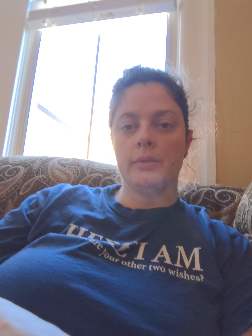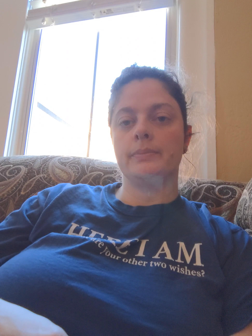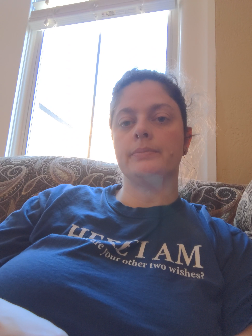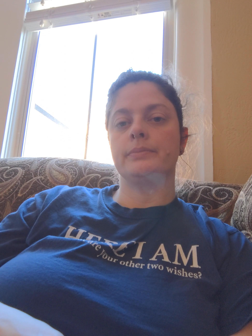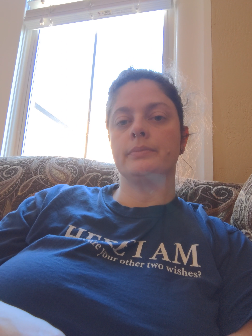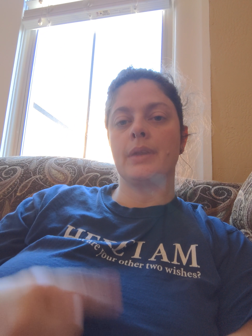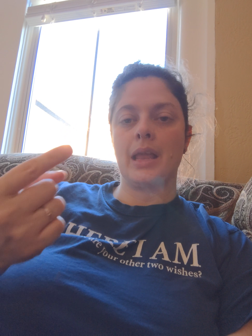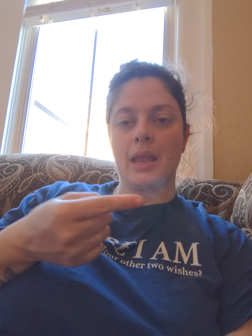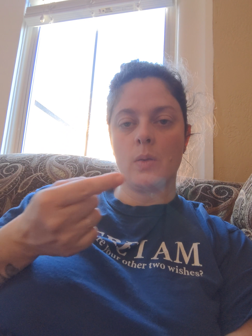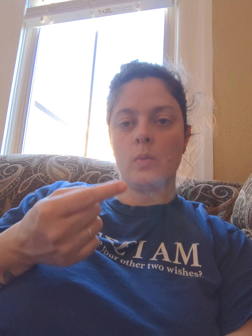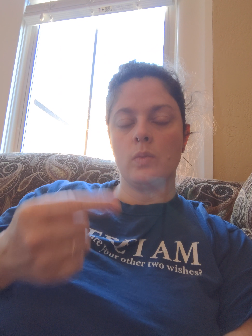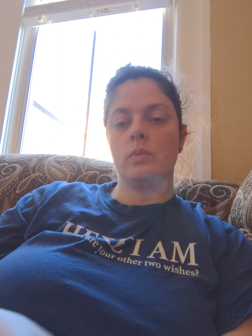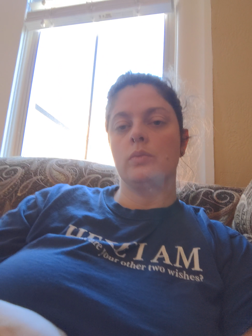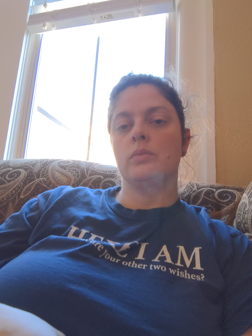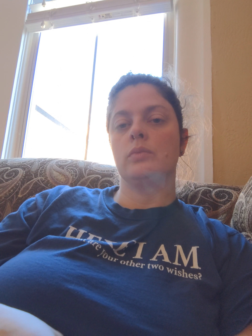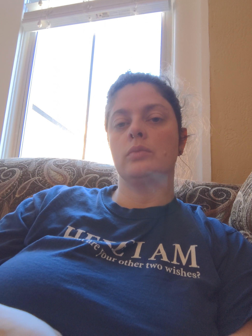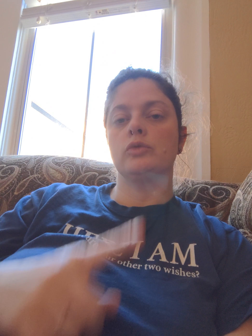owie